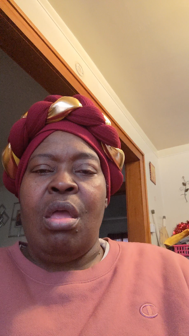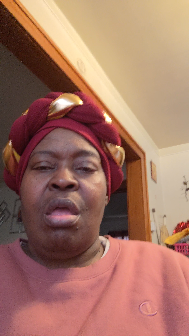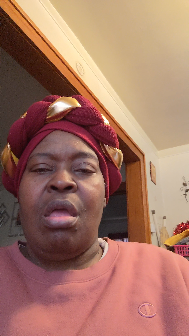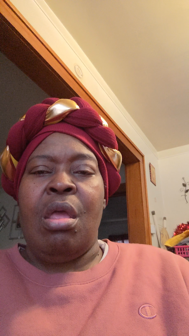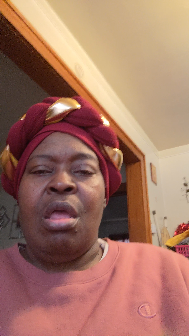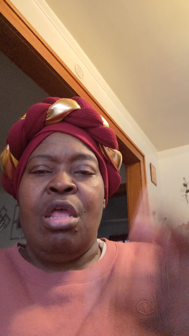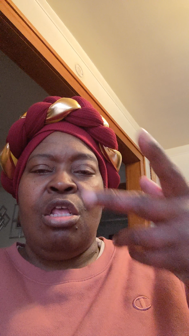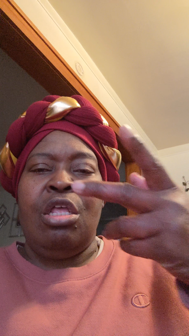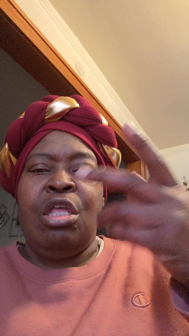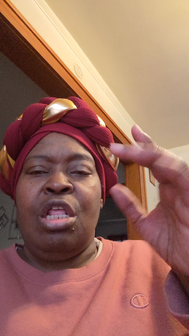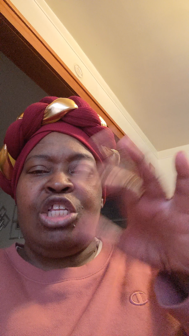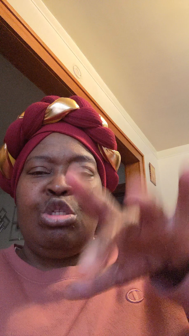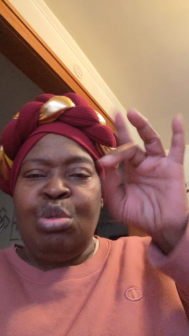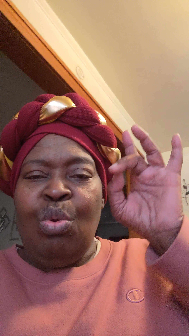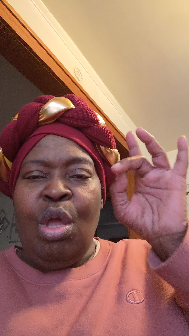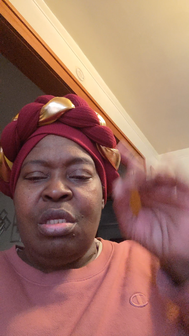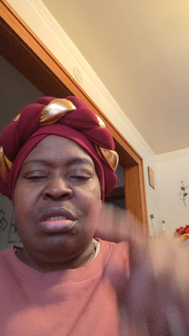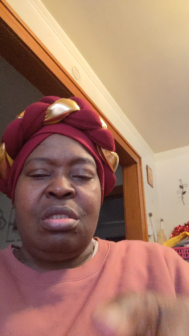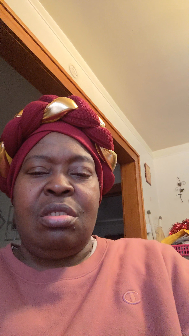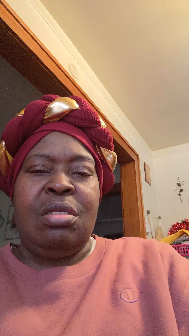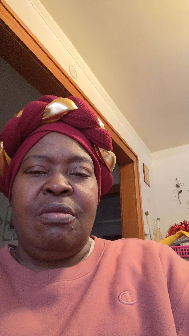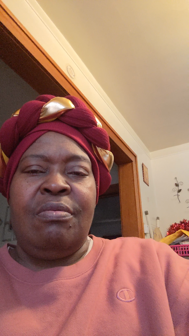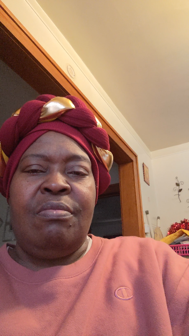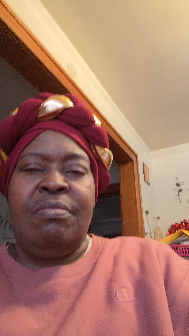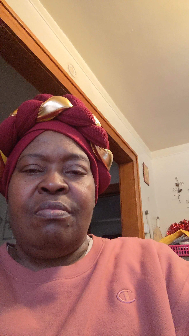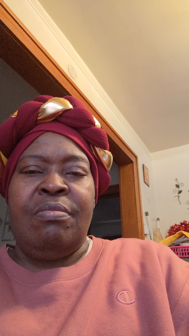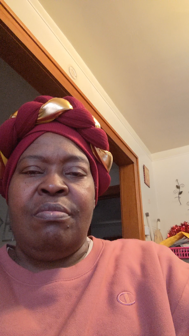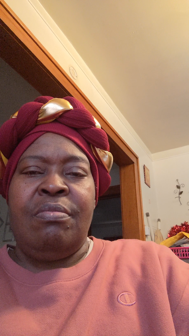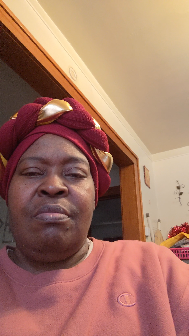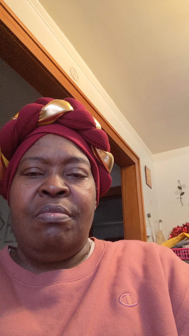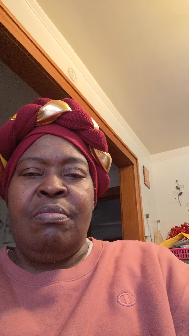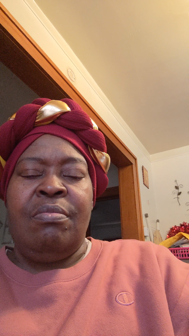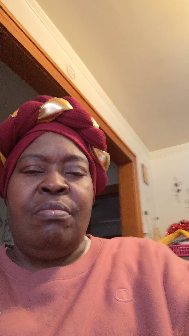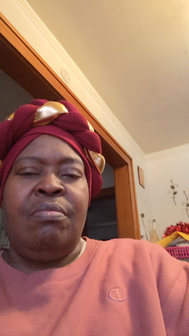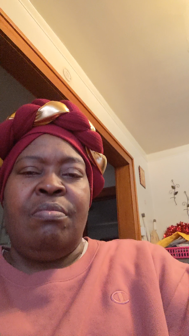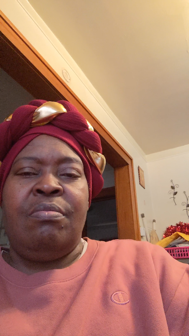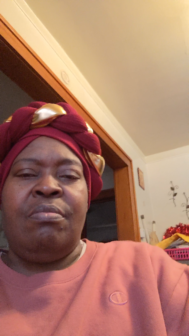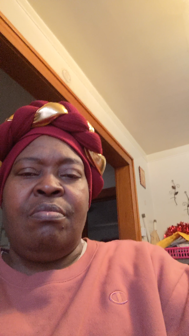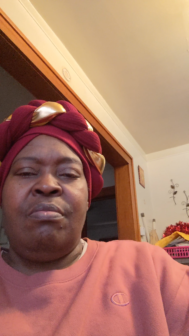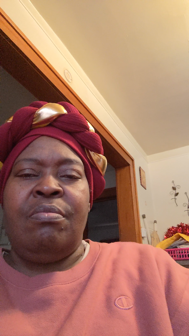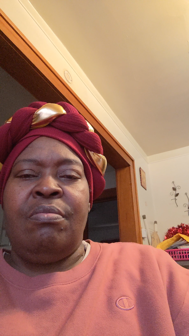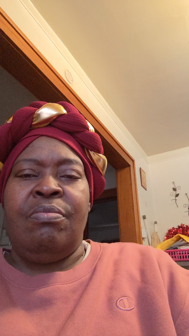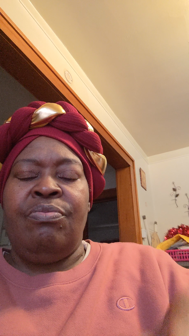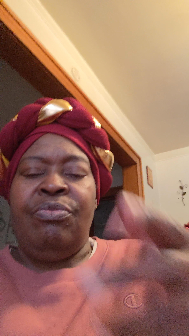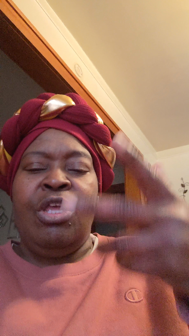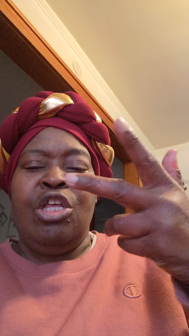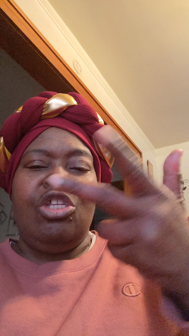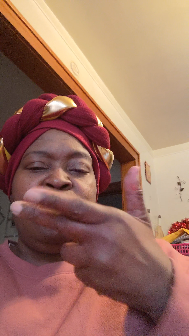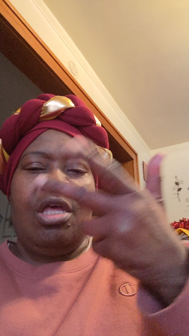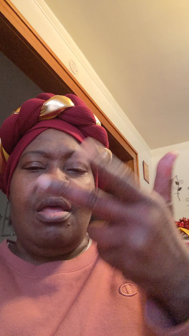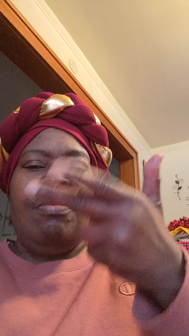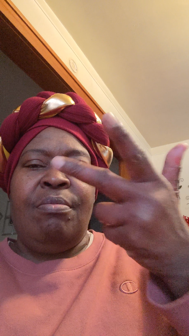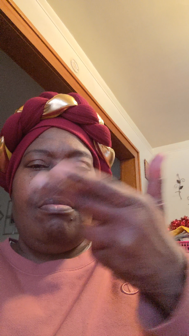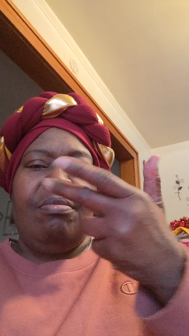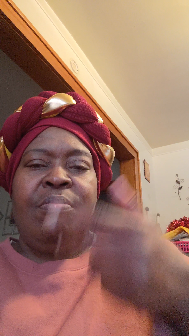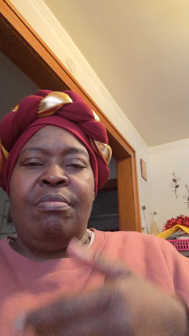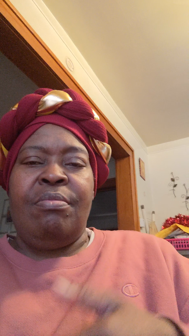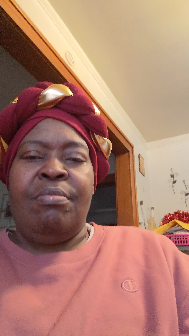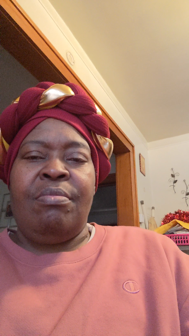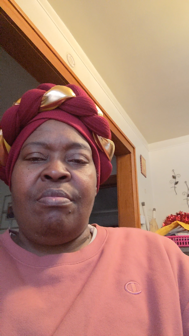sheep